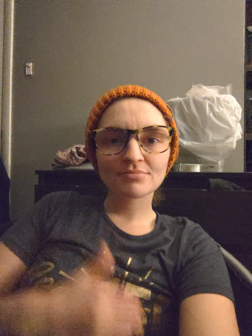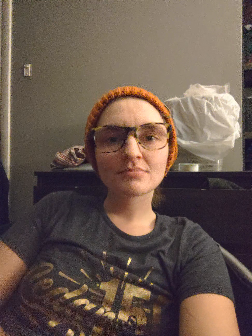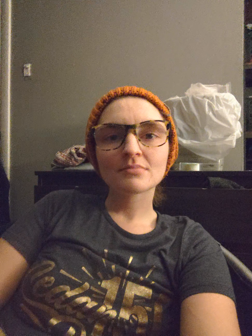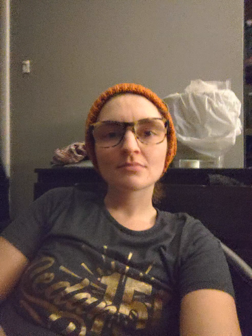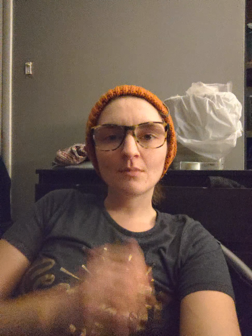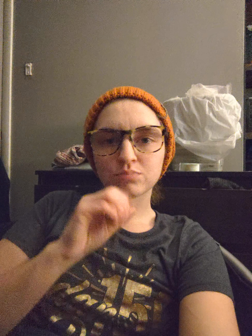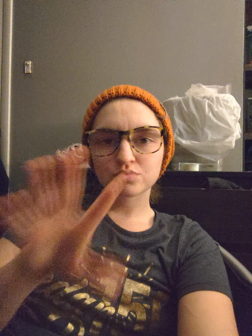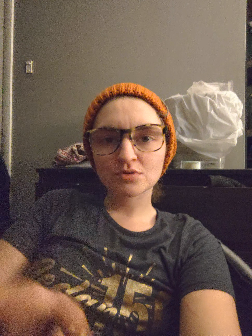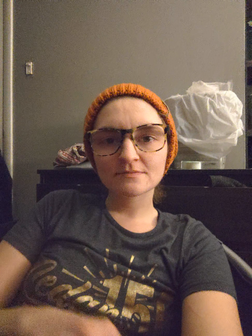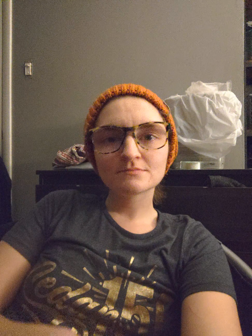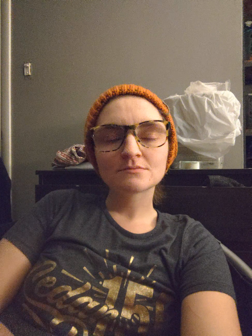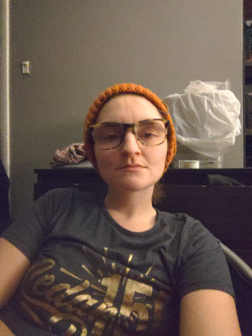blow